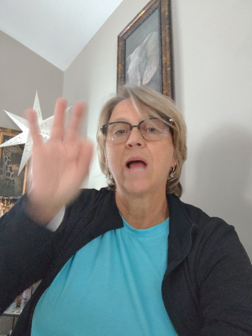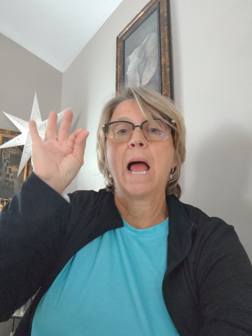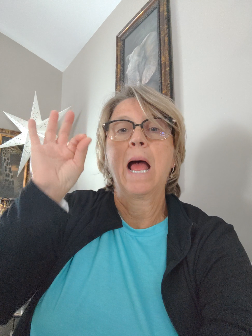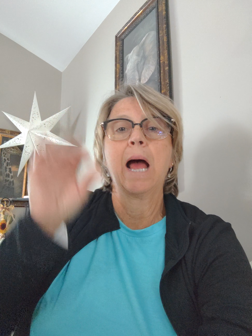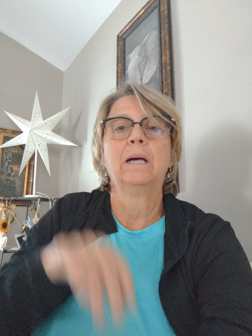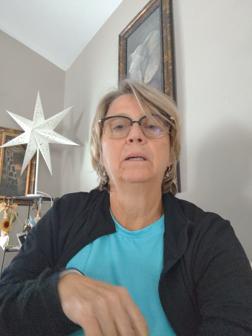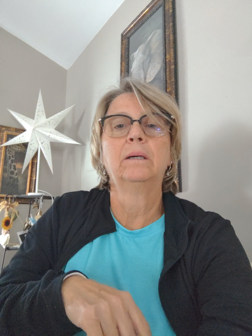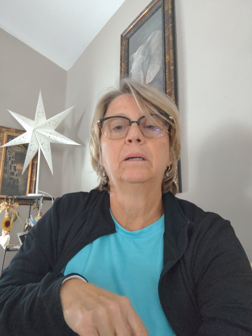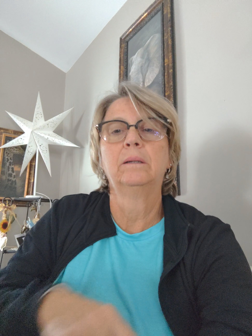find